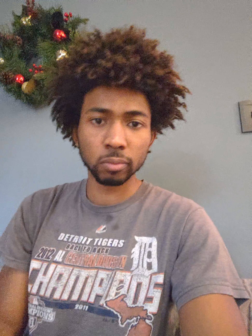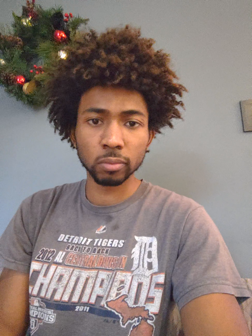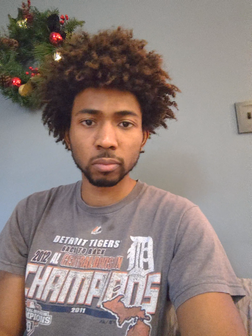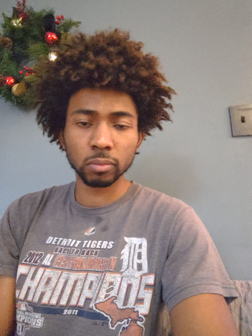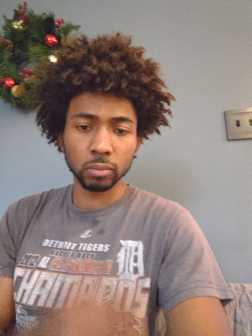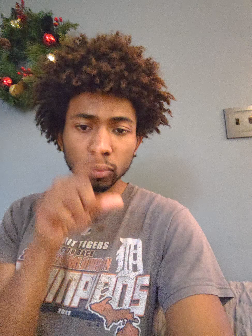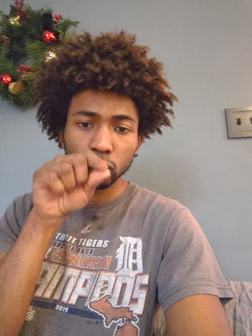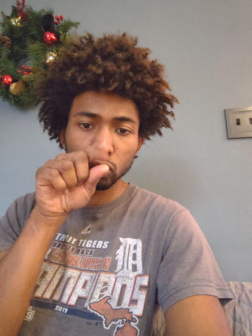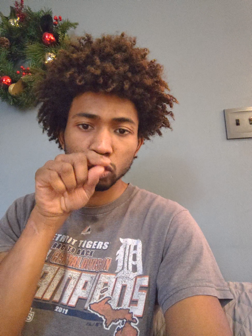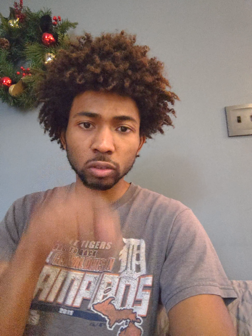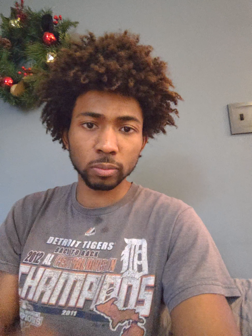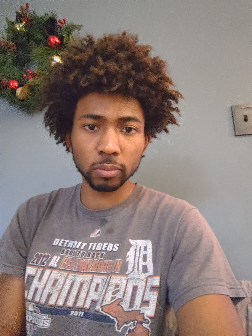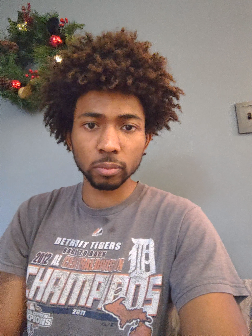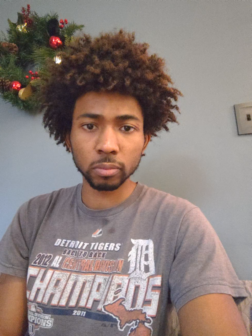bird